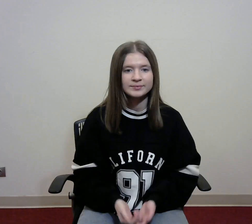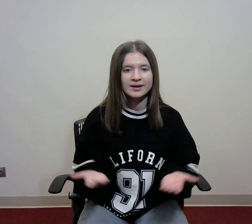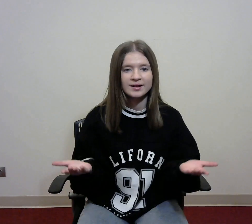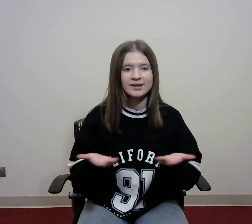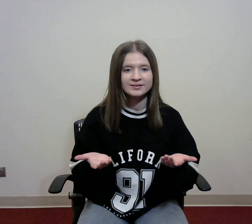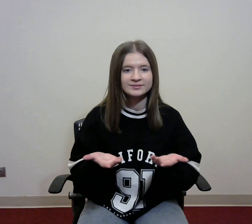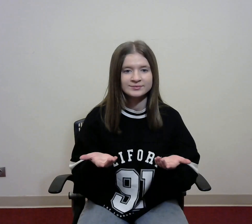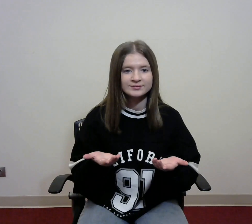hansı